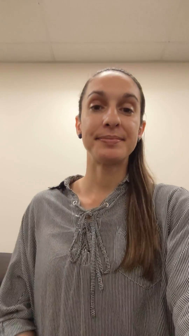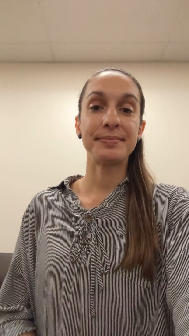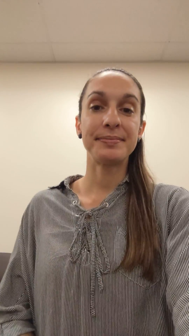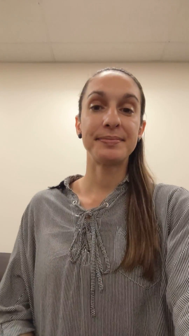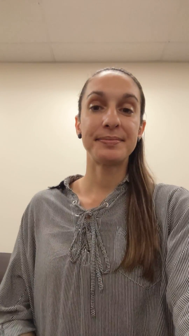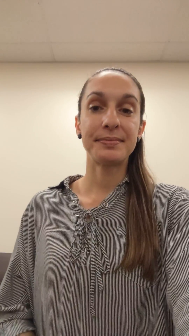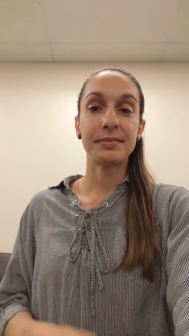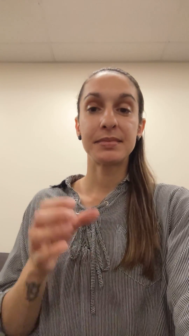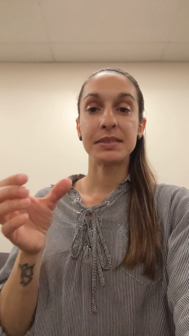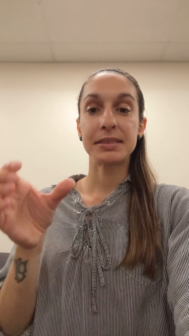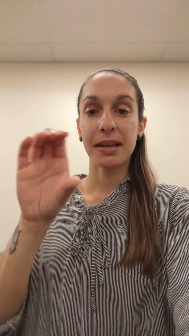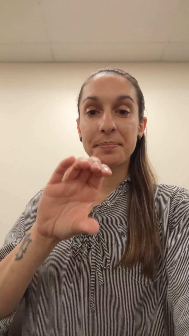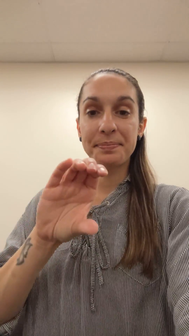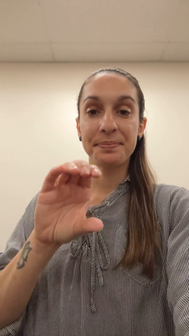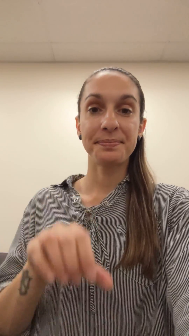dump